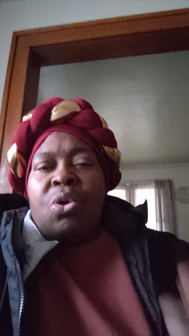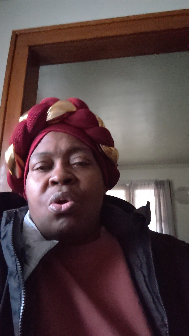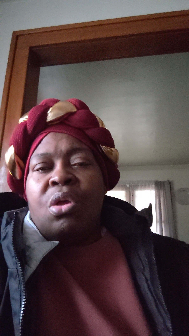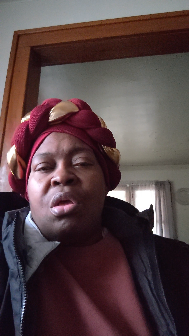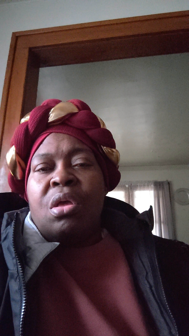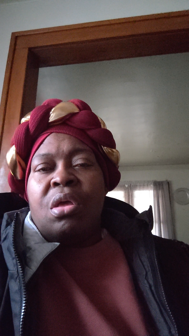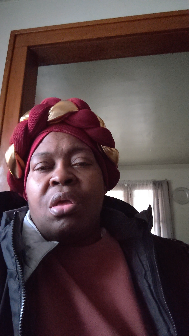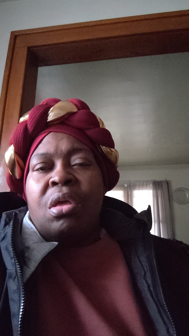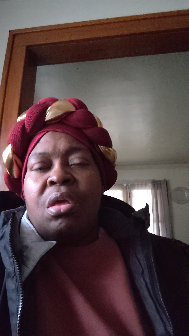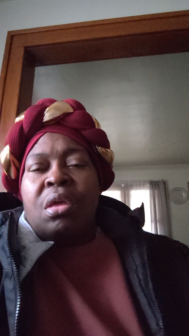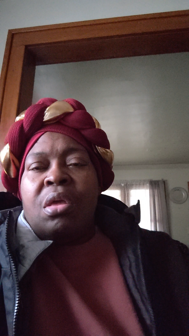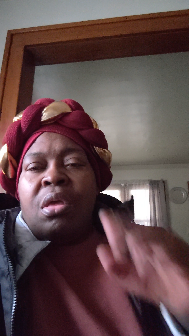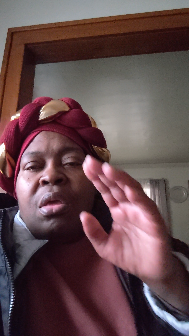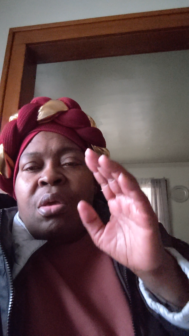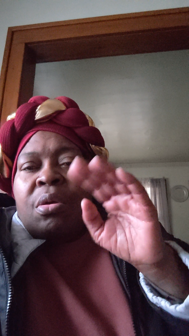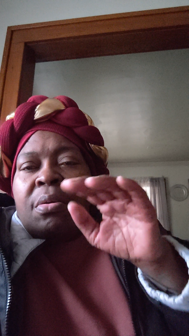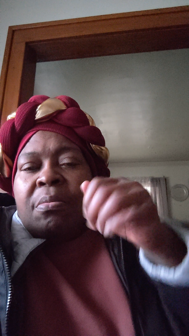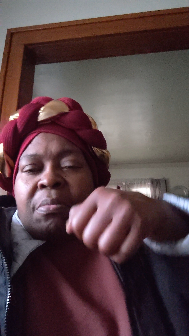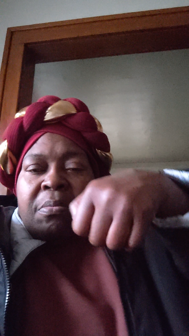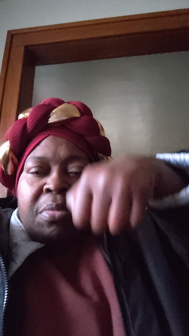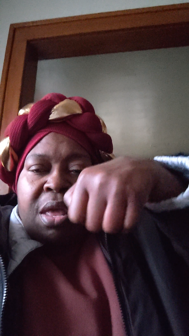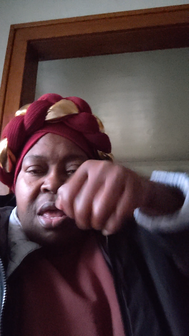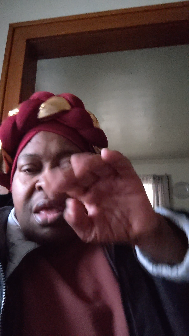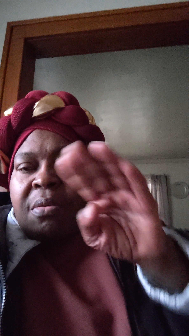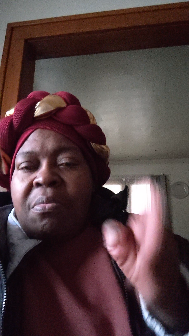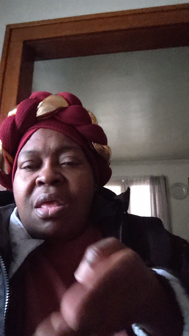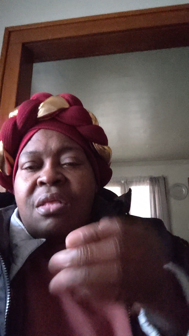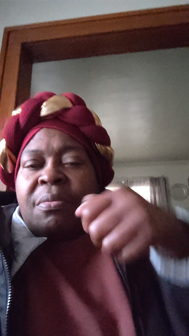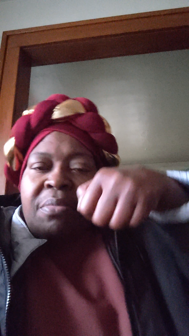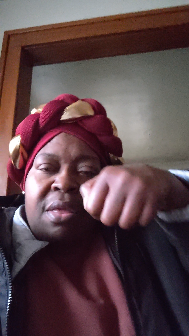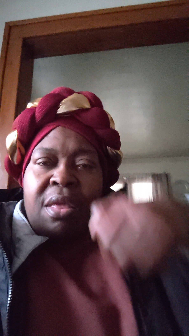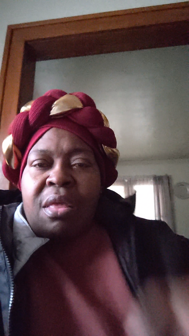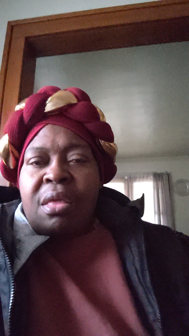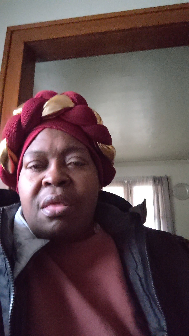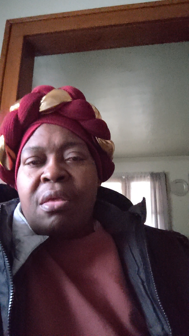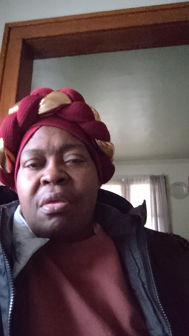bucket